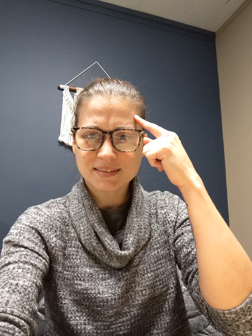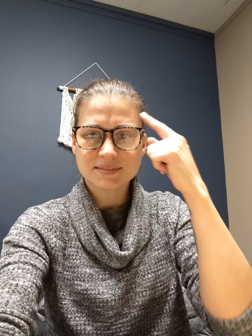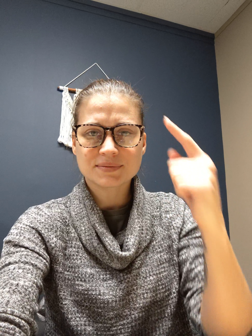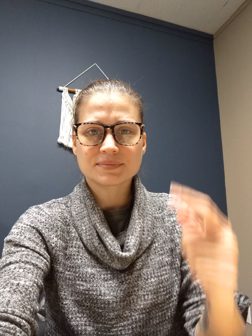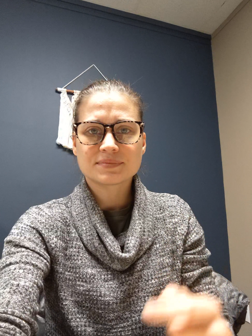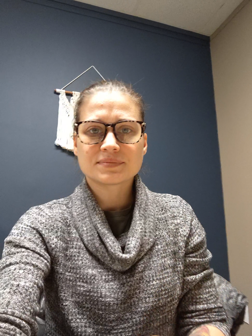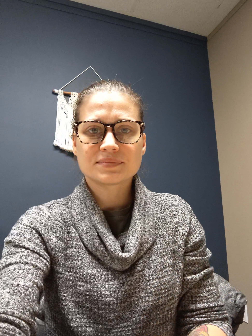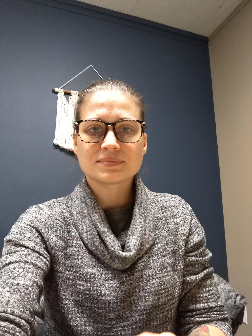think